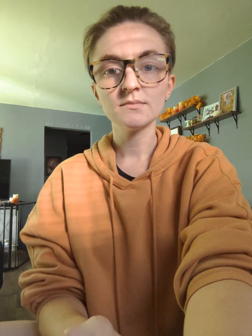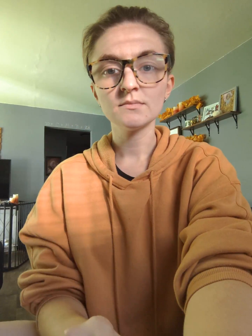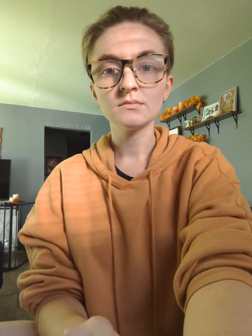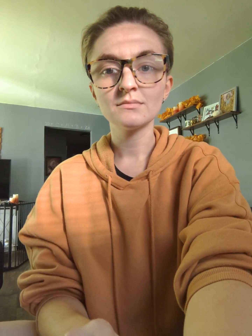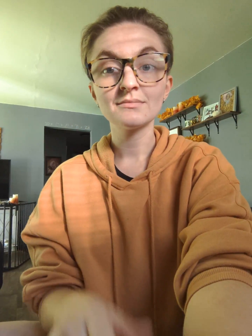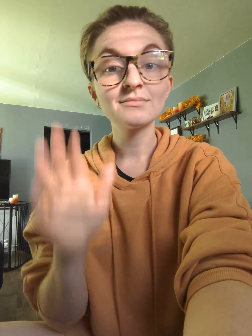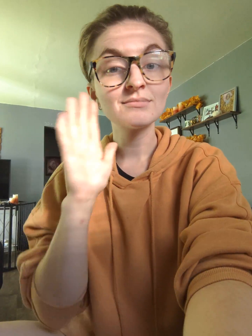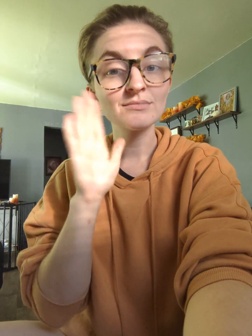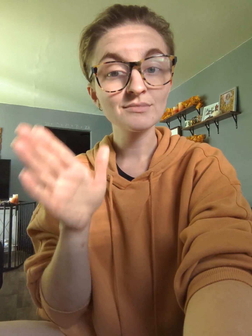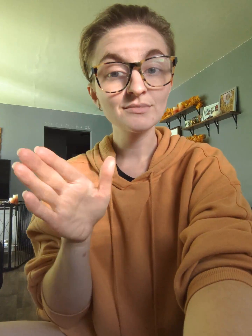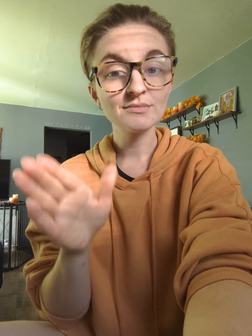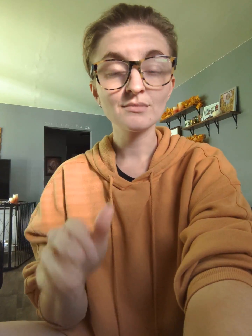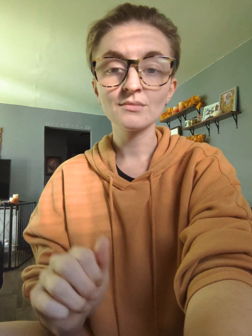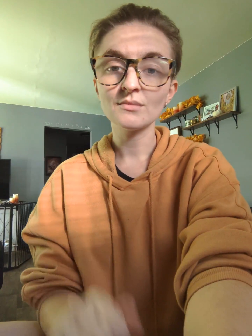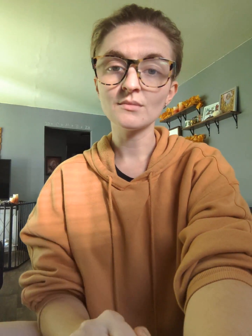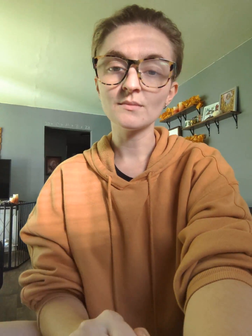hi